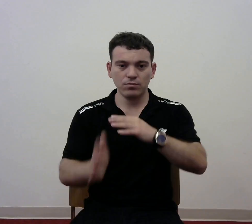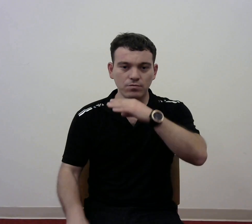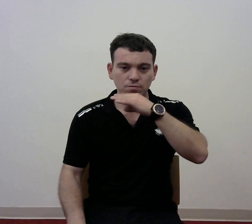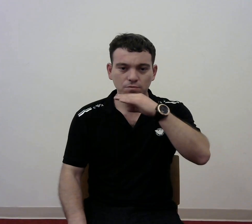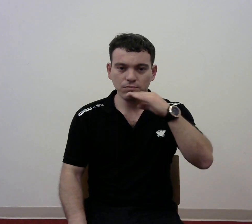çox